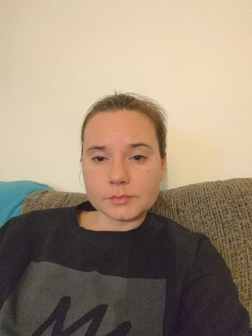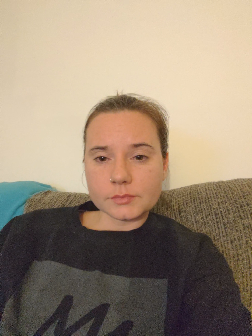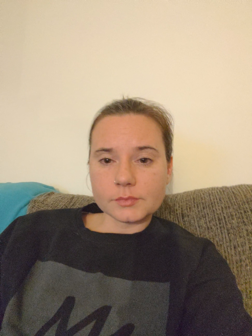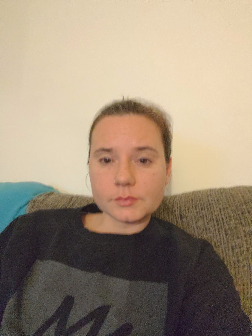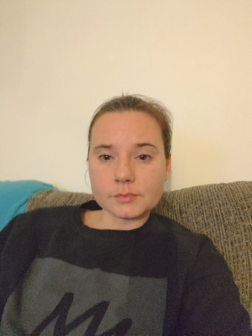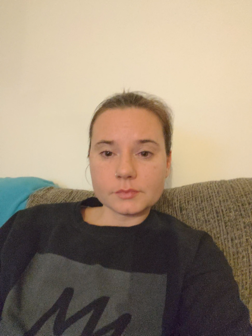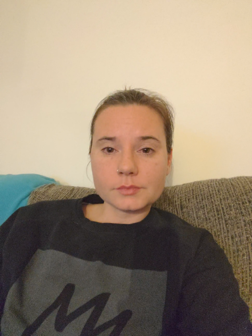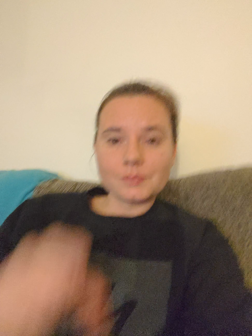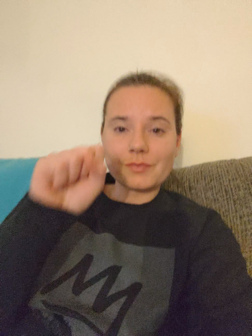yes